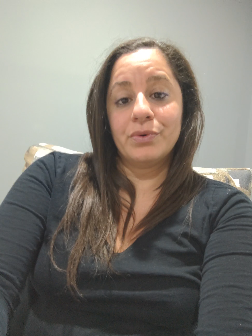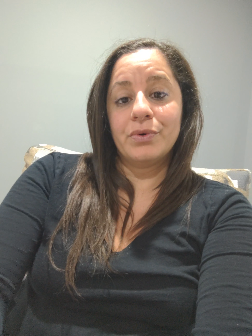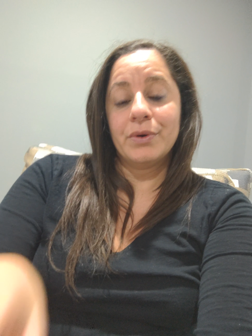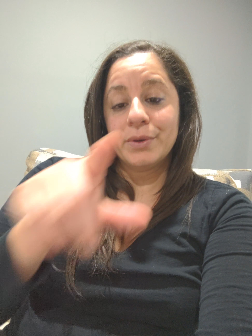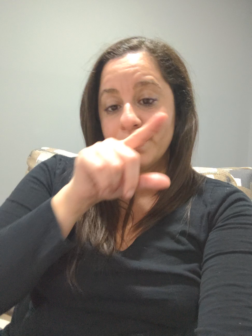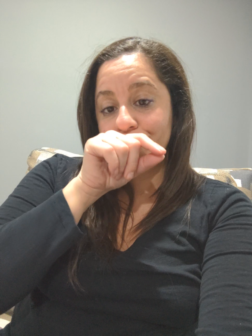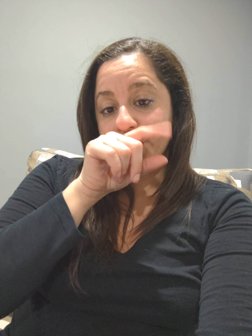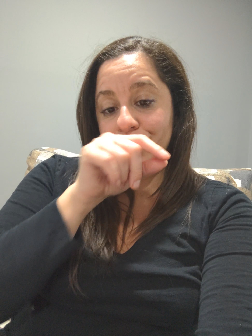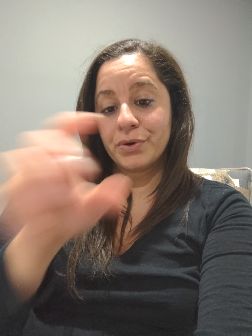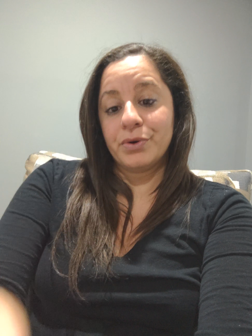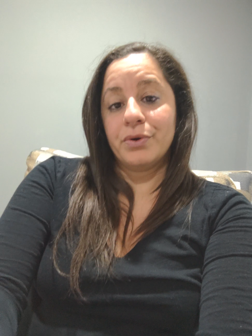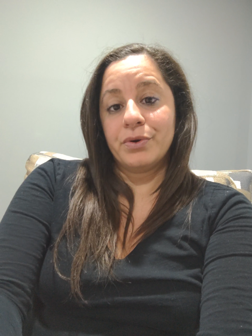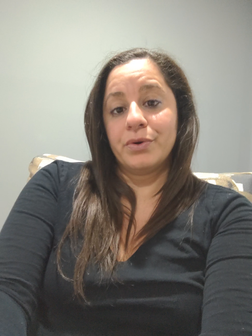bird